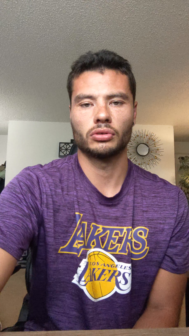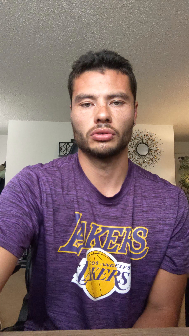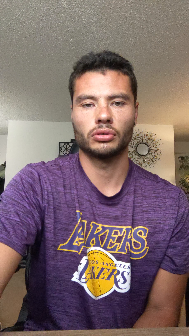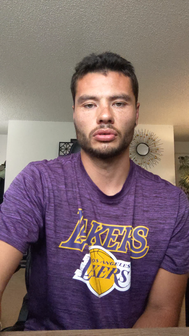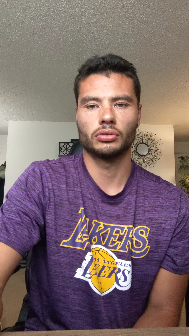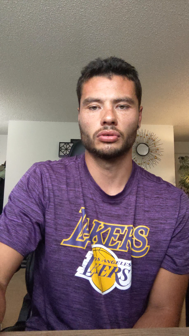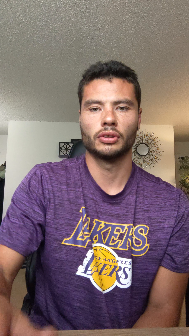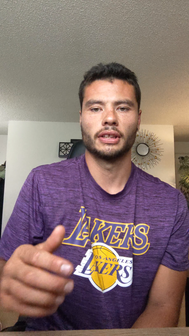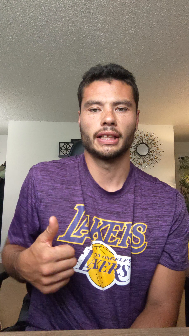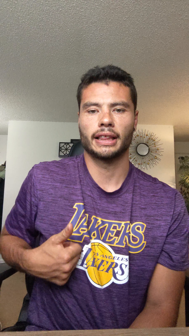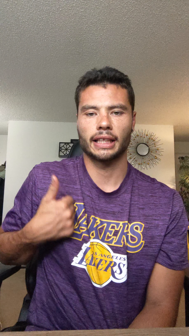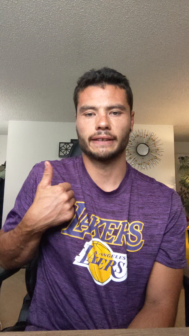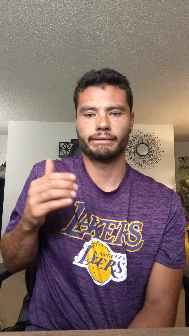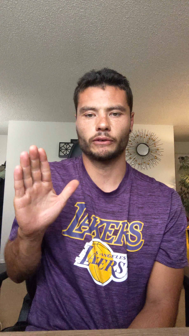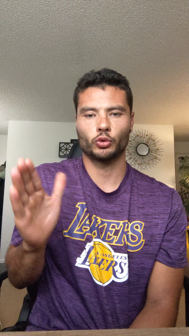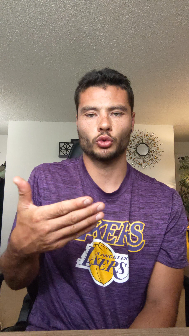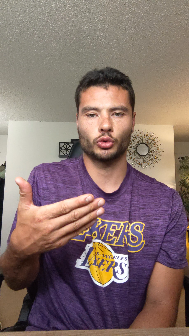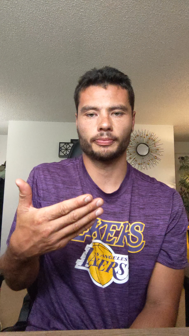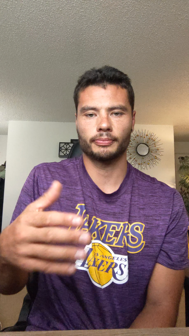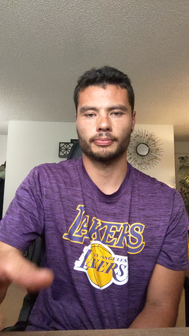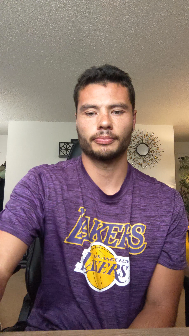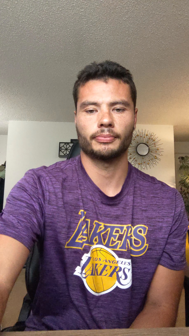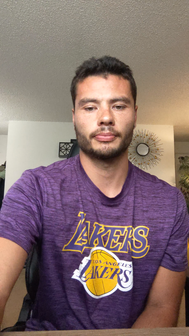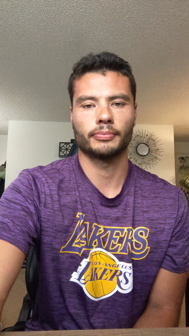living room